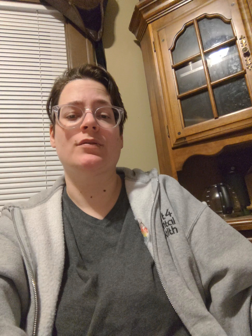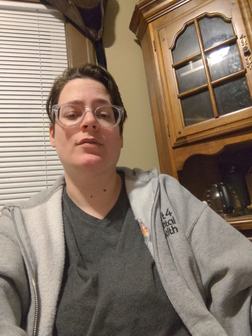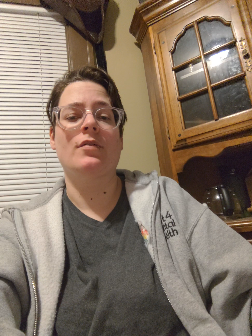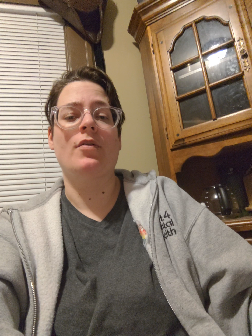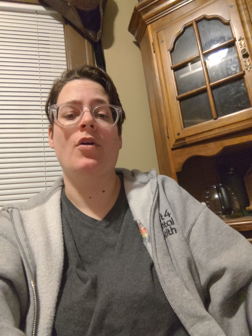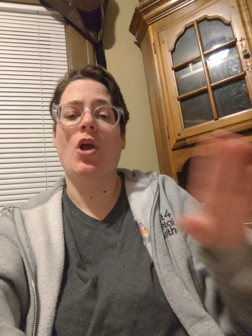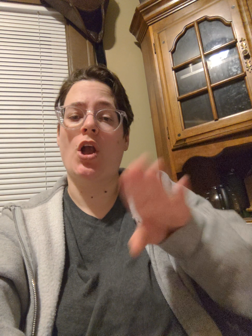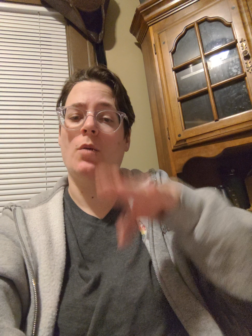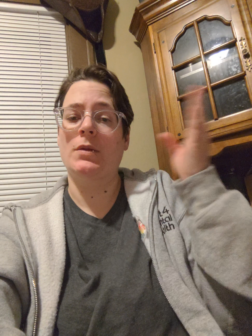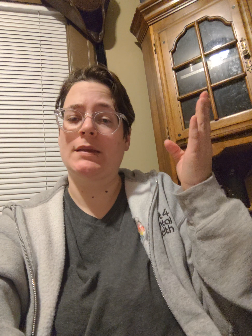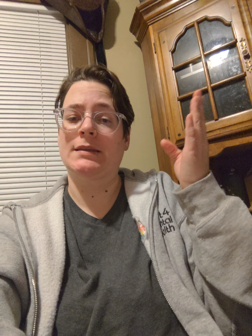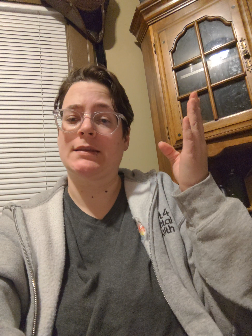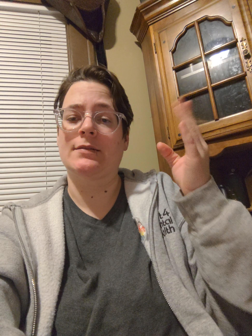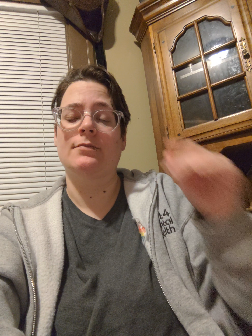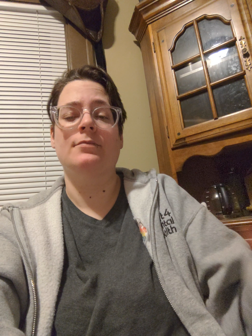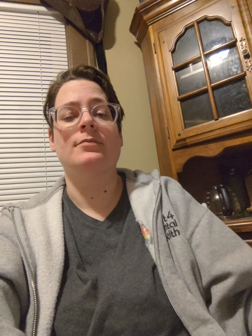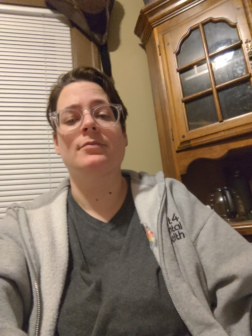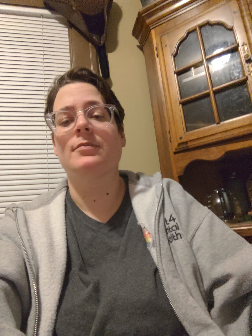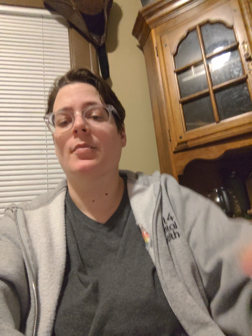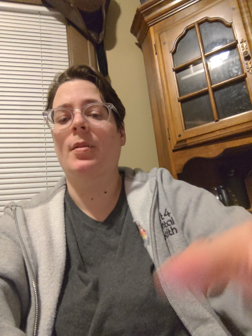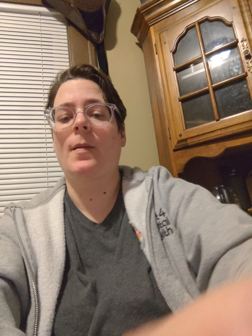open